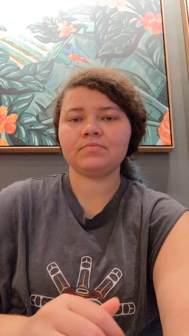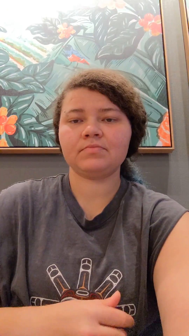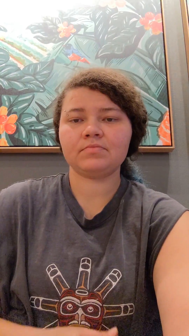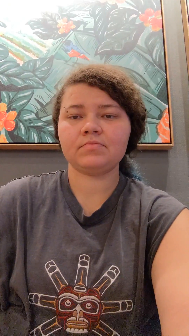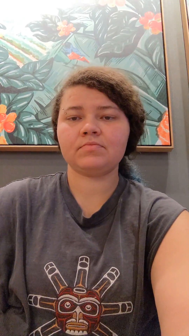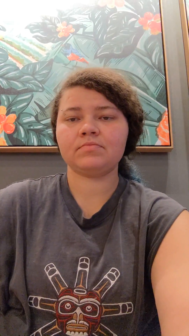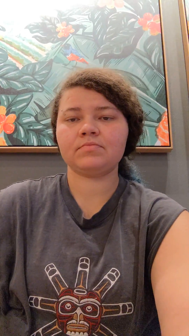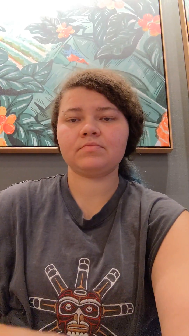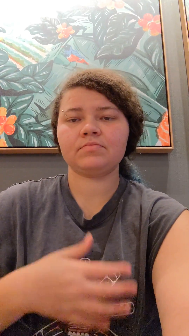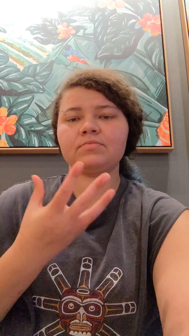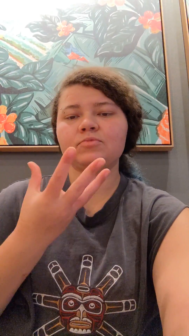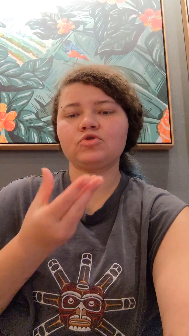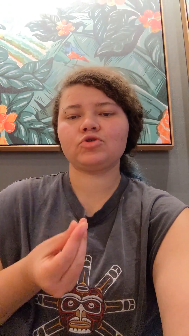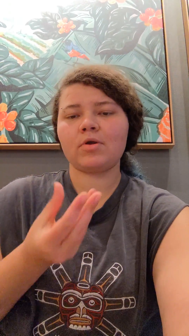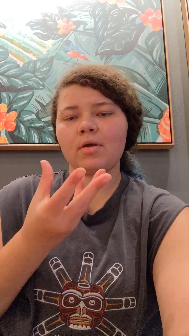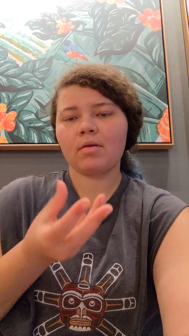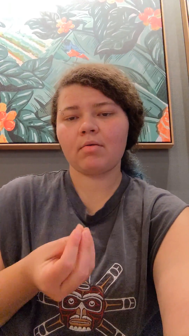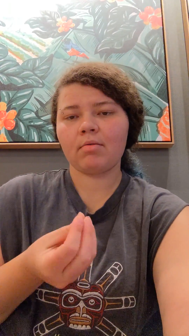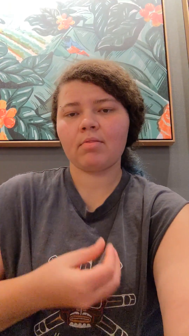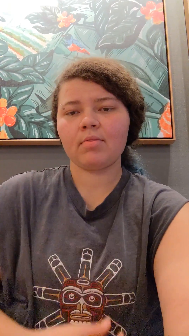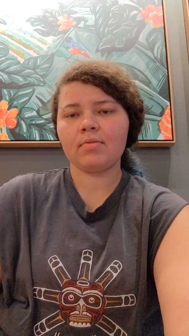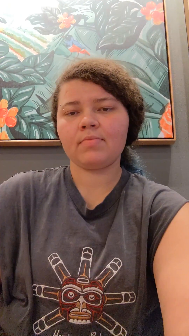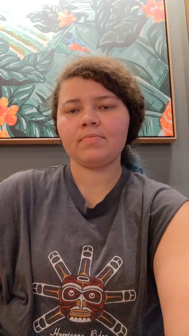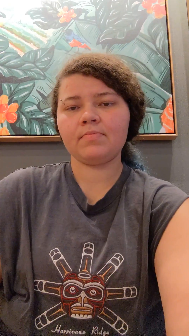gentle